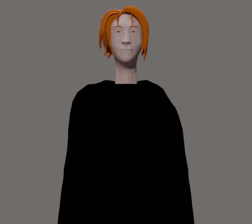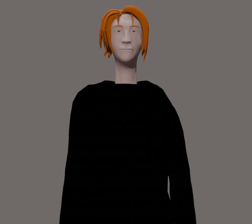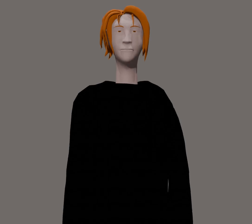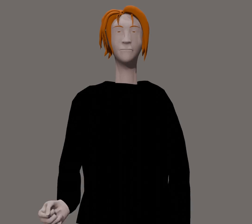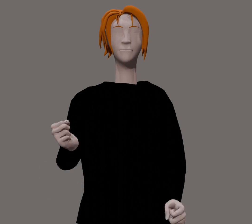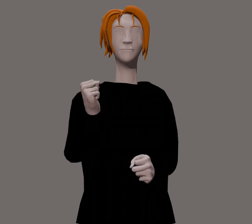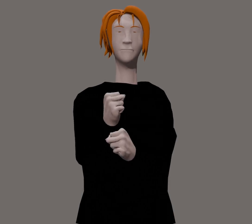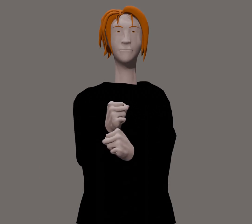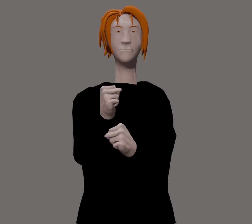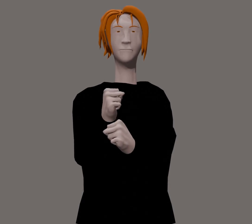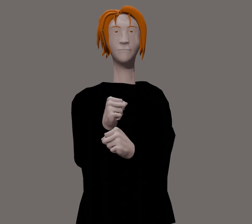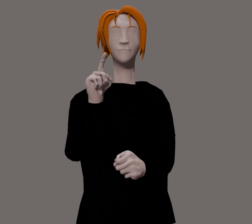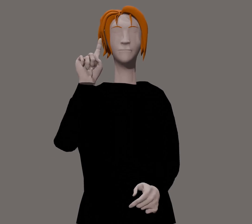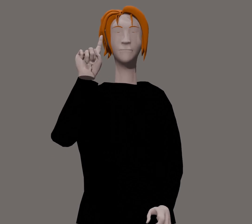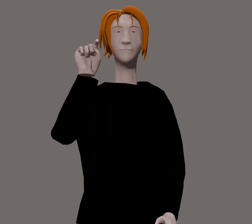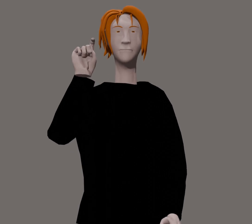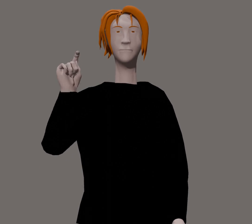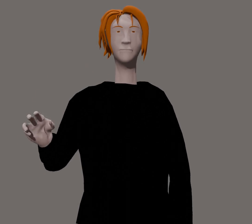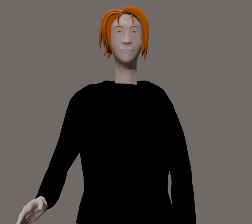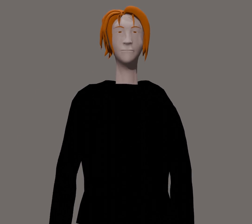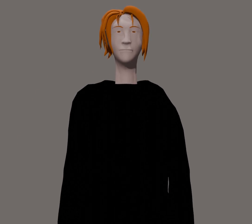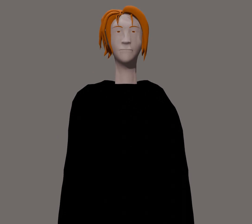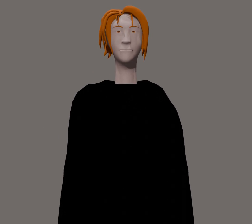Click Through